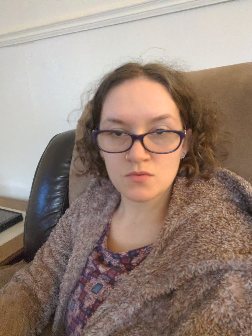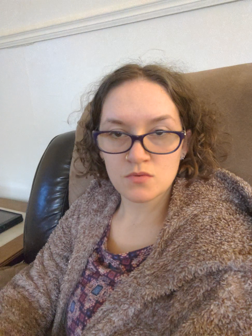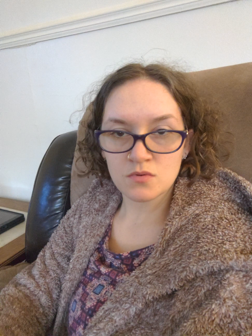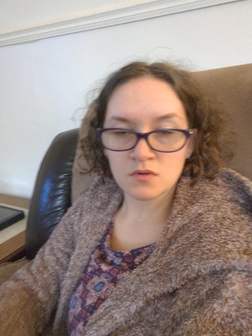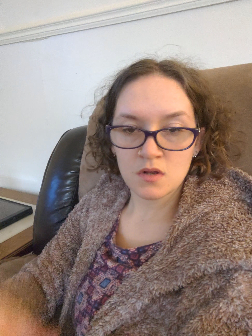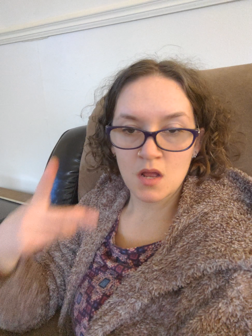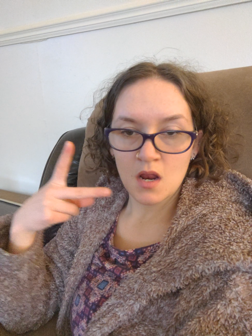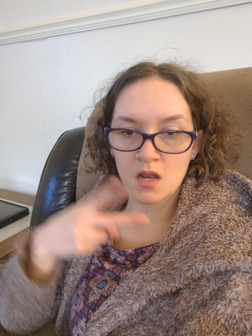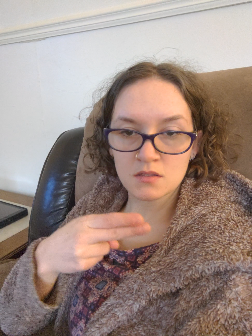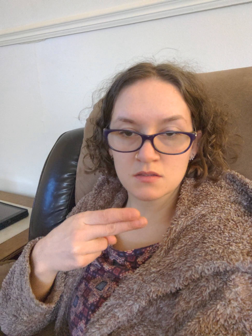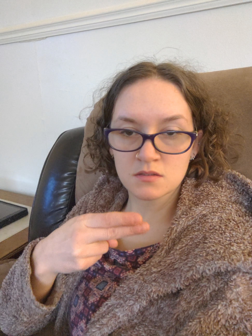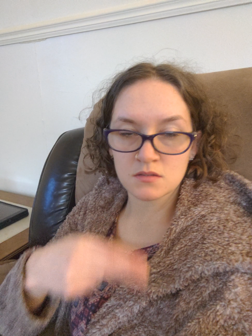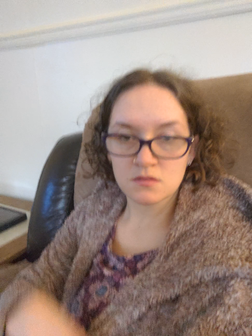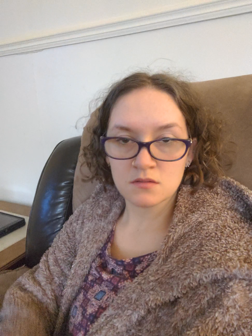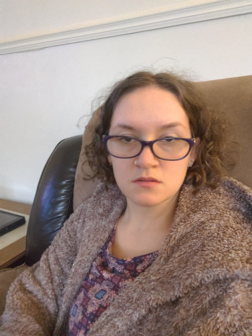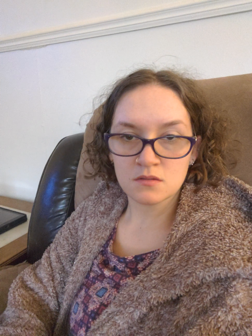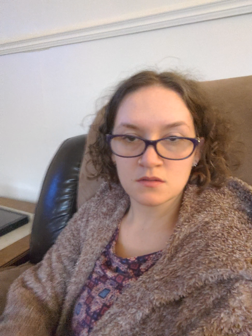cut